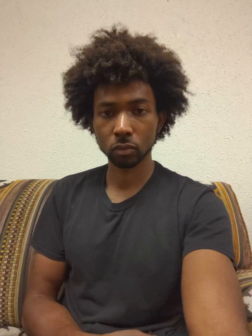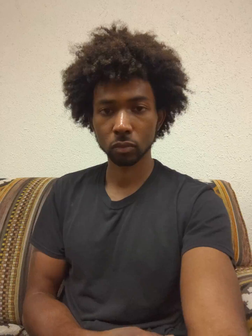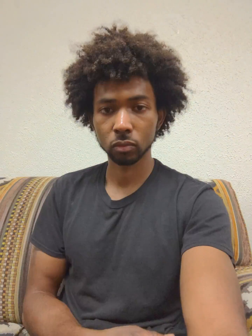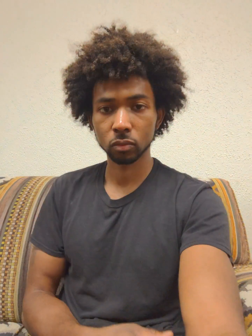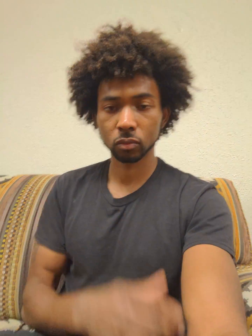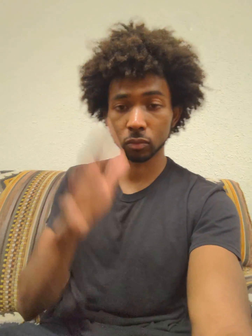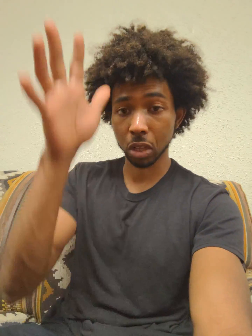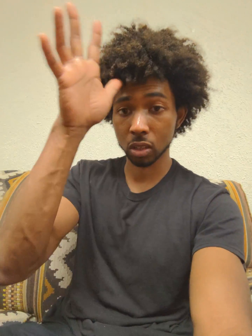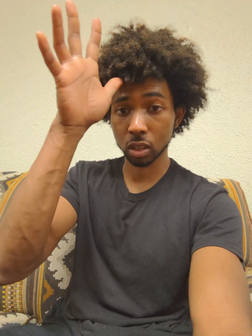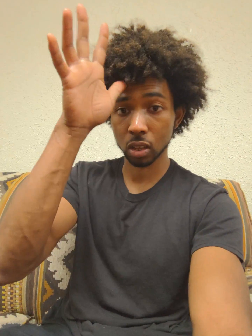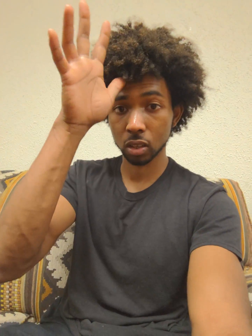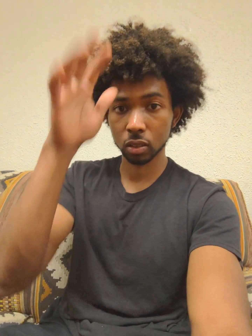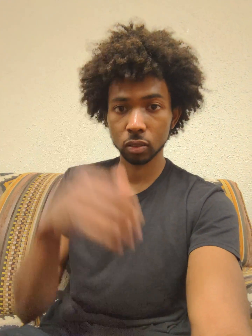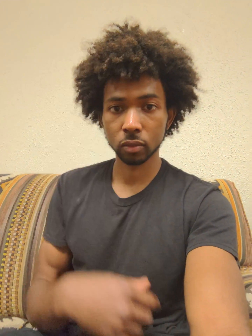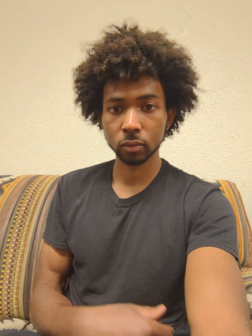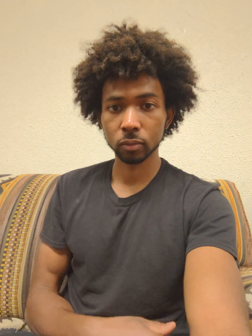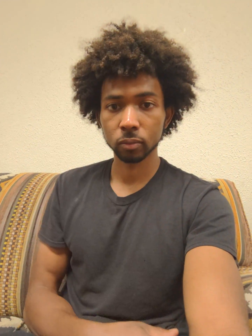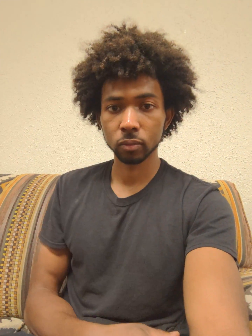daddy